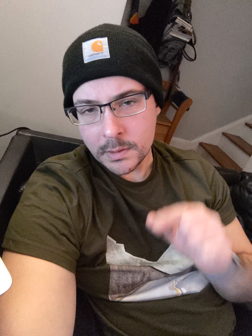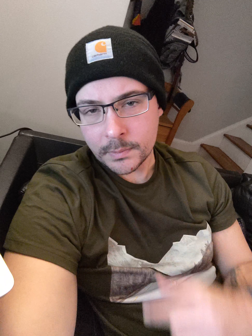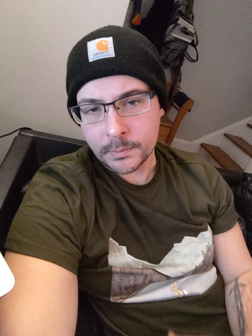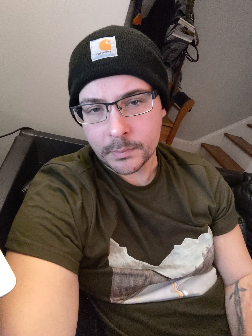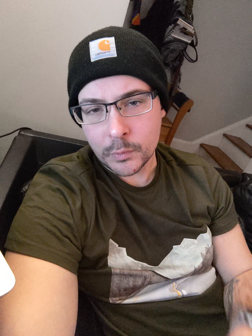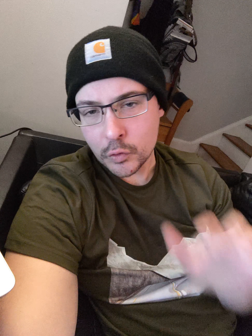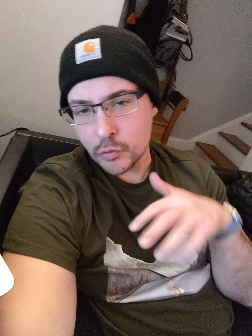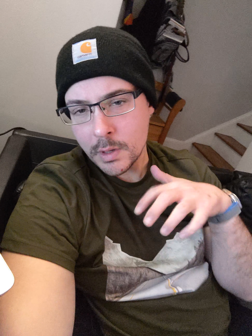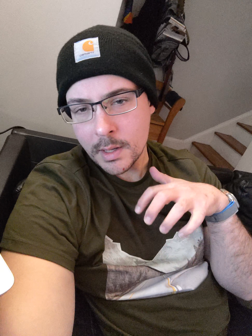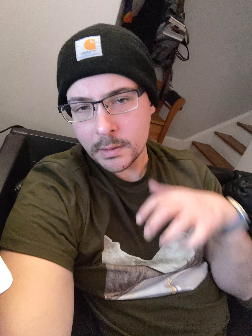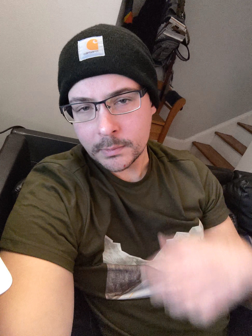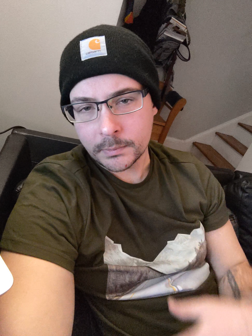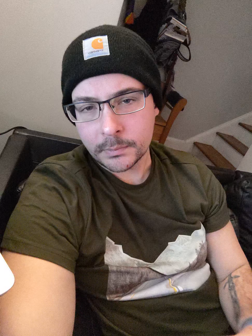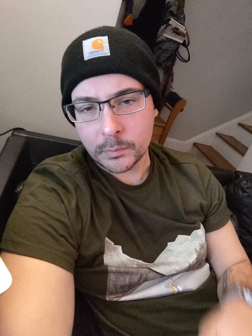rain